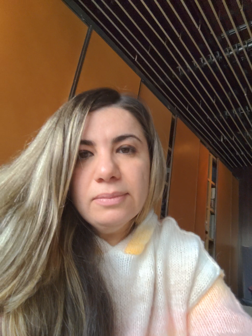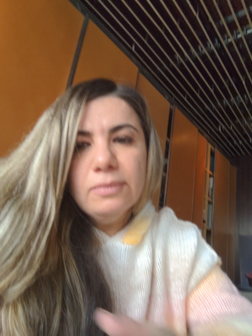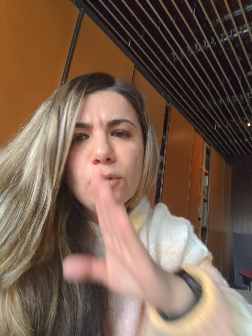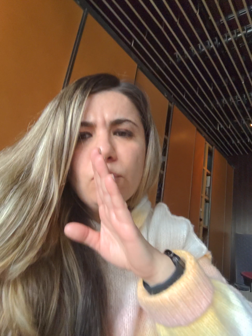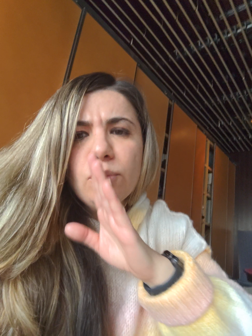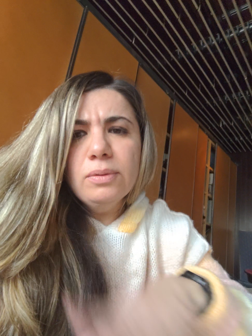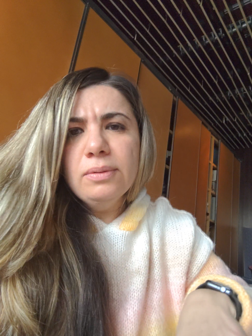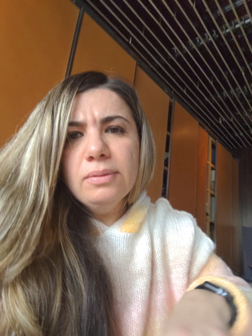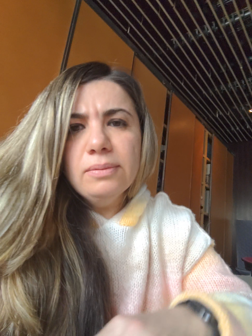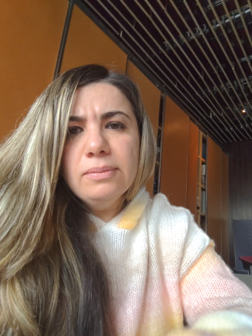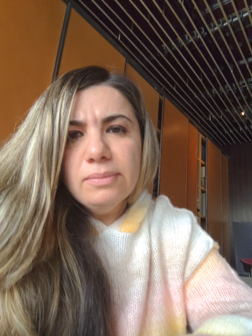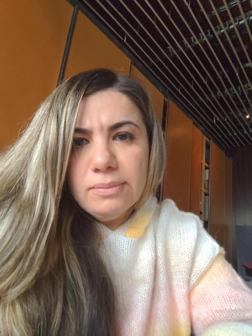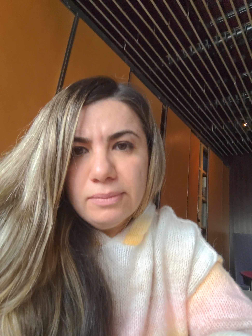quiet